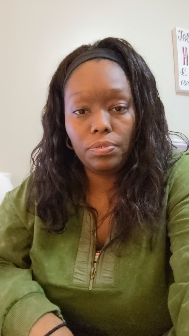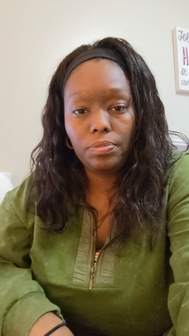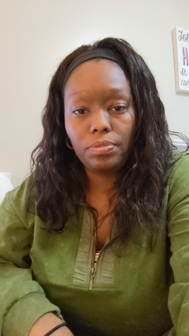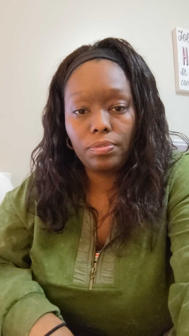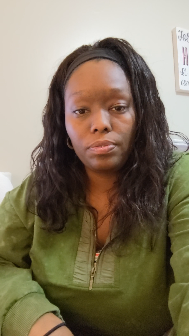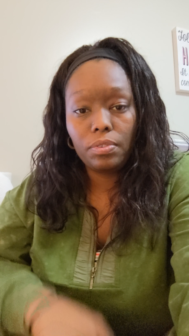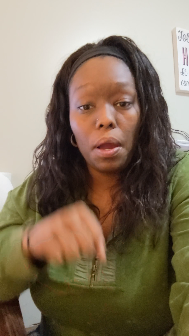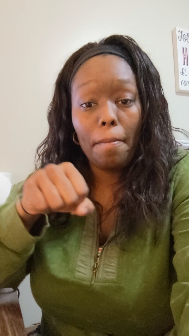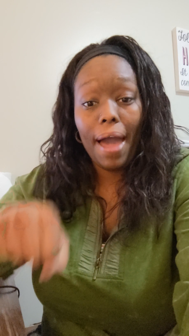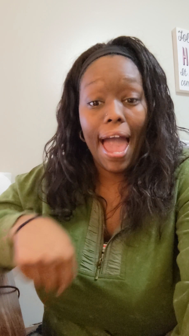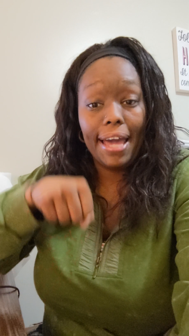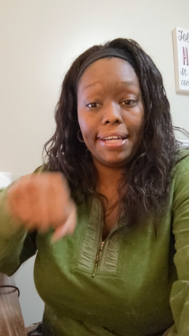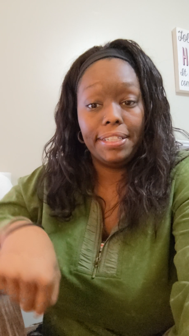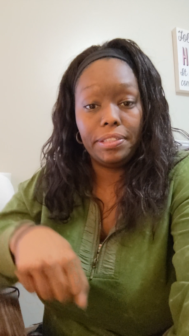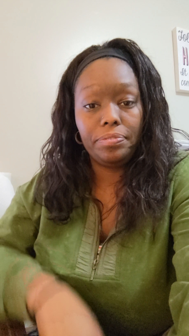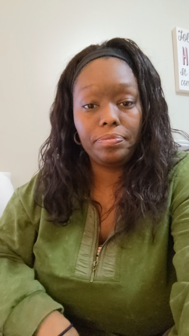bicycle